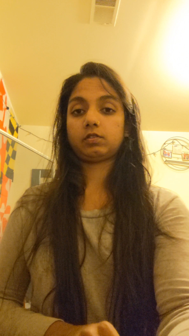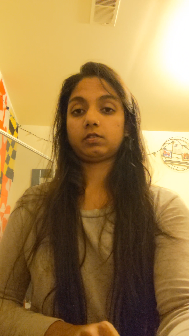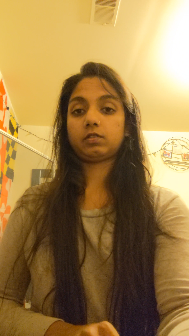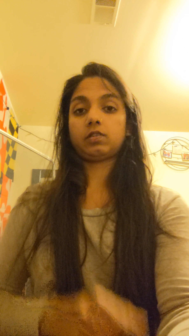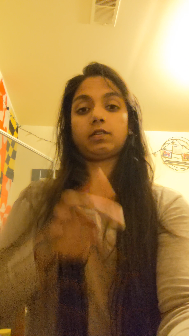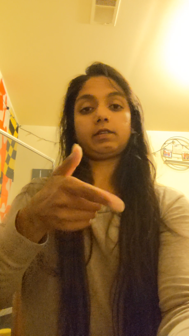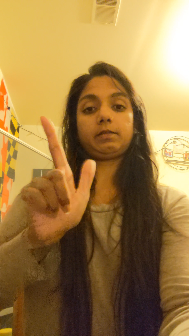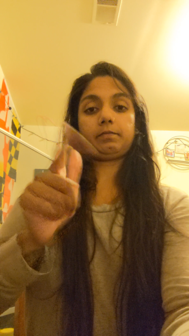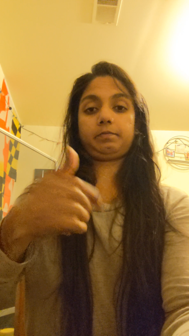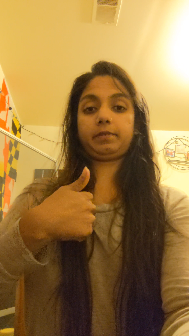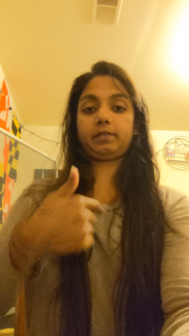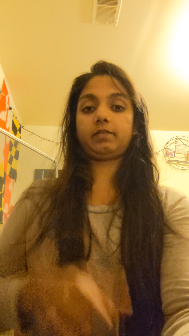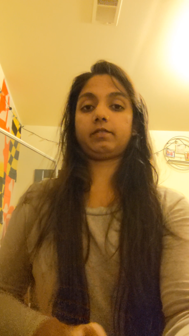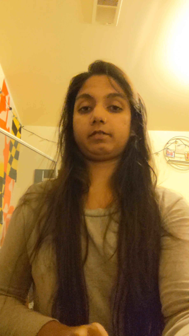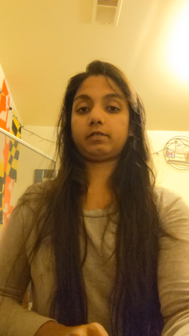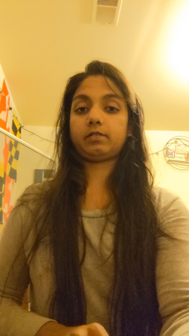let me